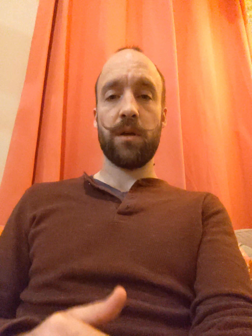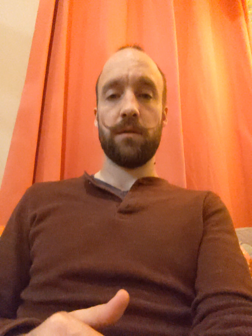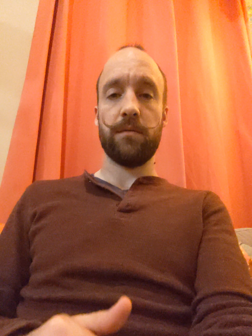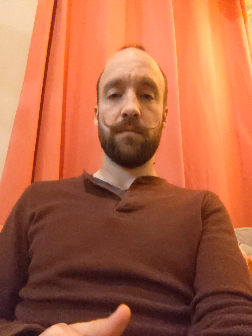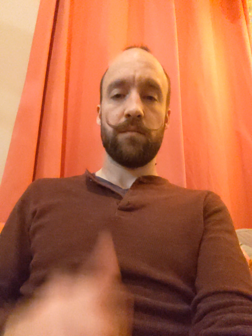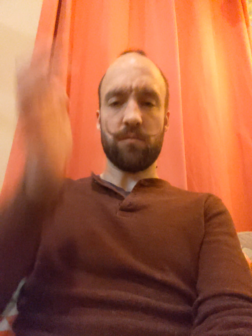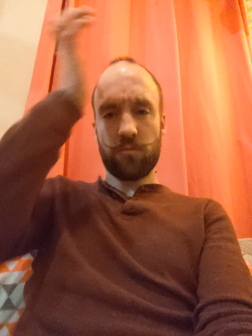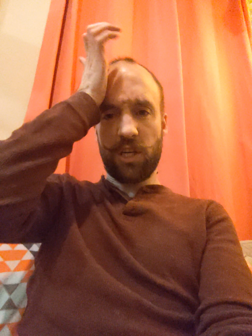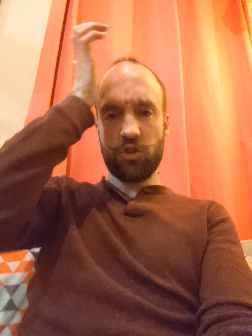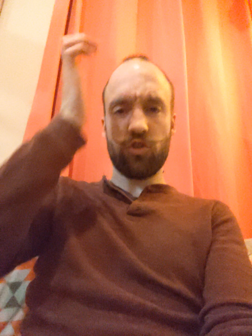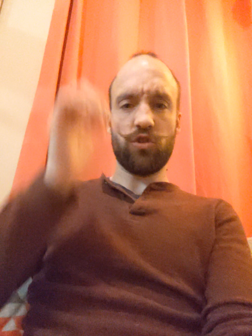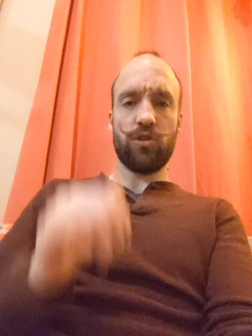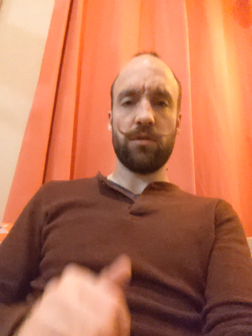garbage